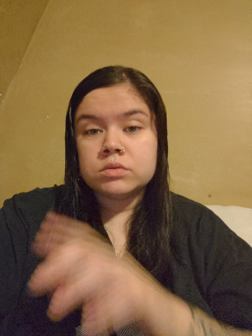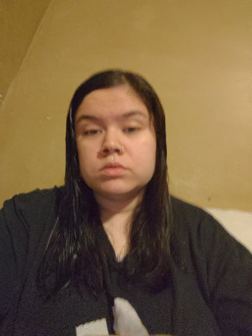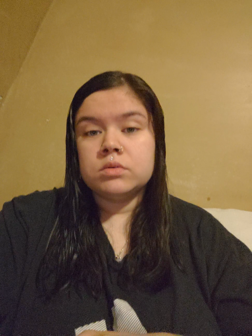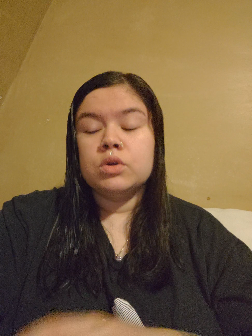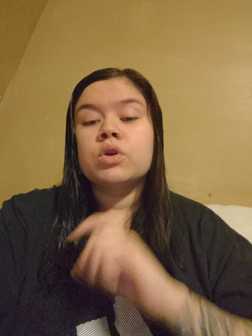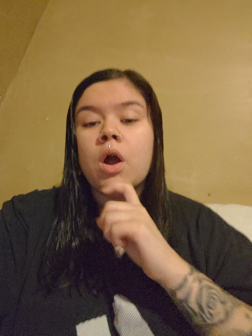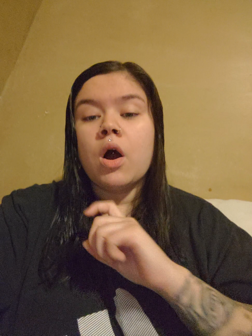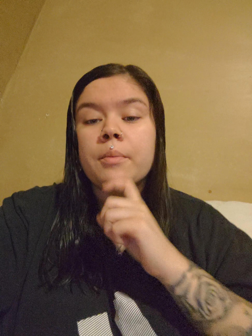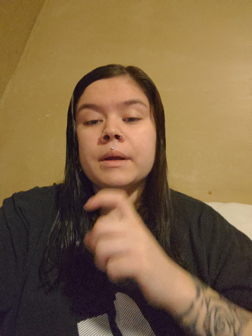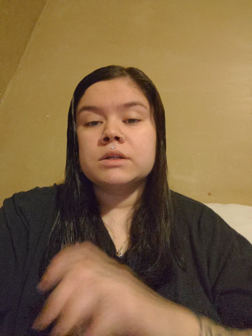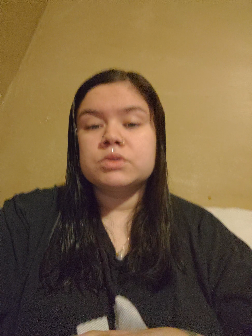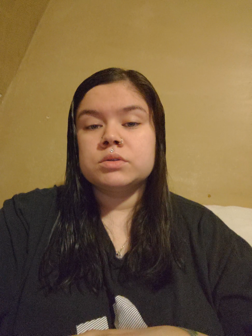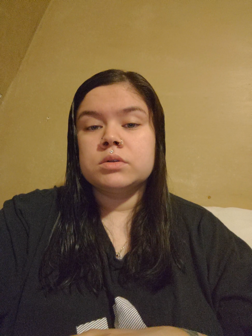garbage